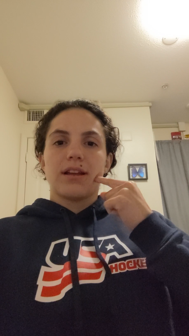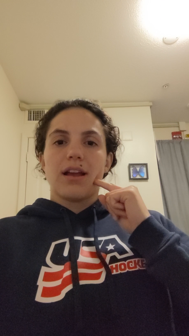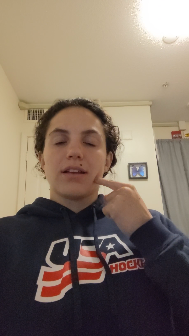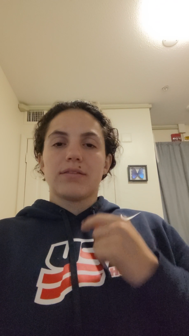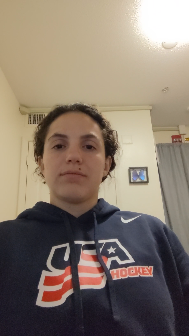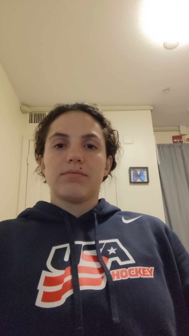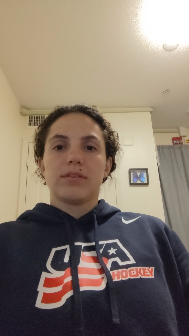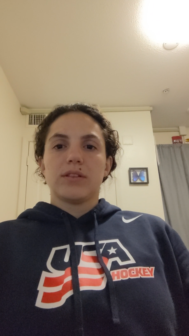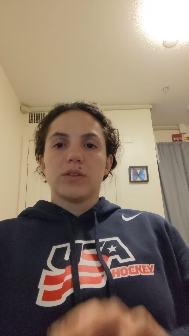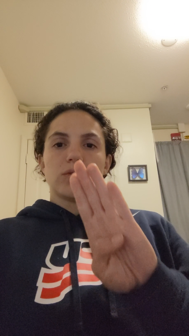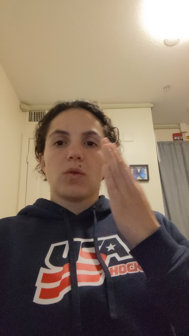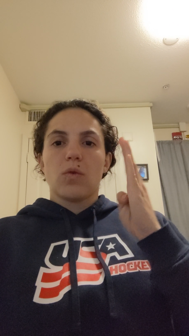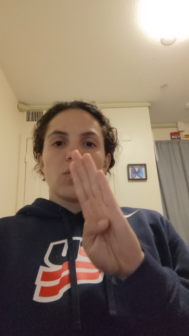door